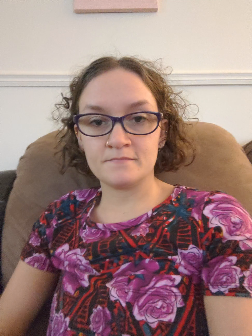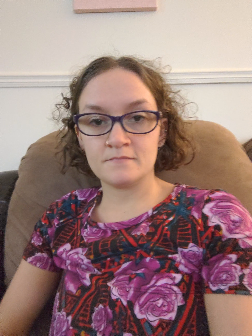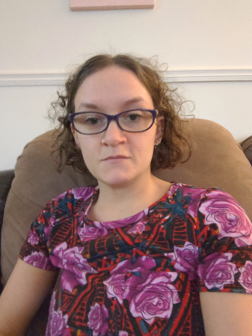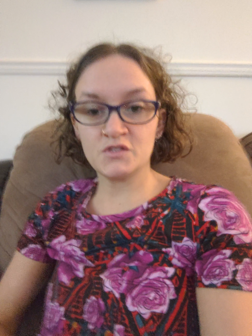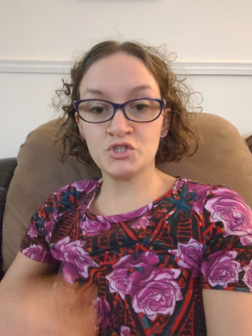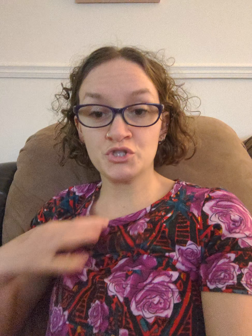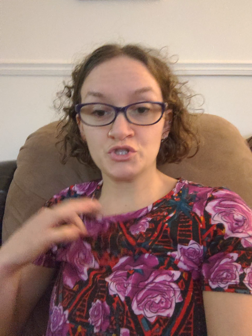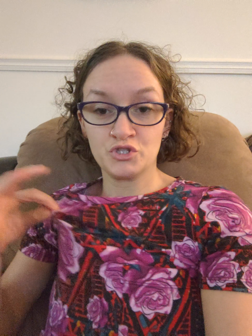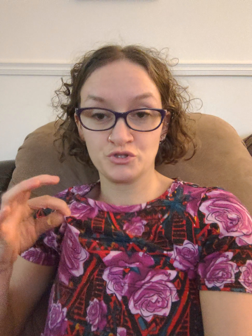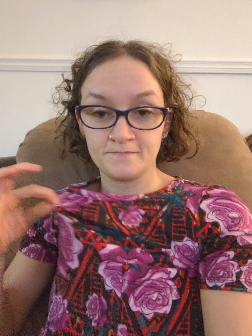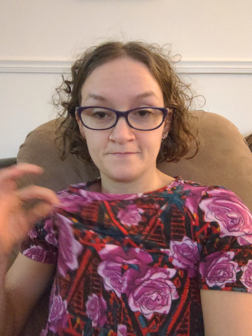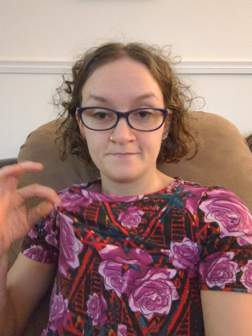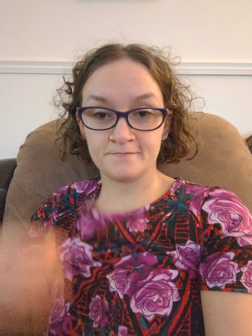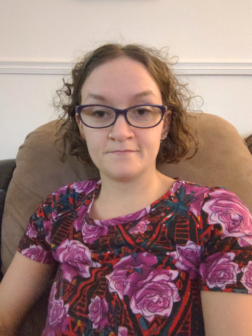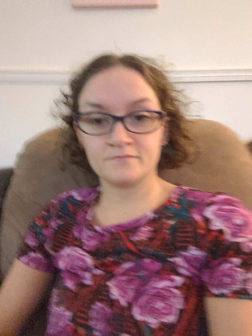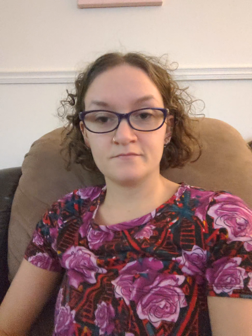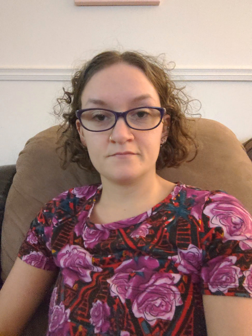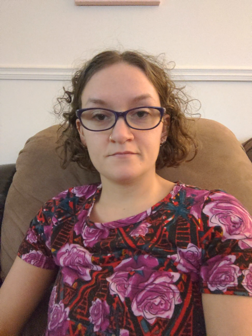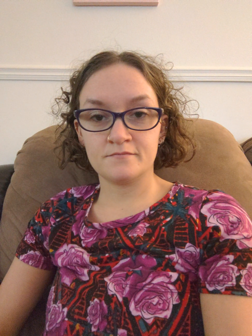shirt